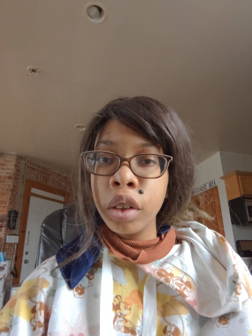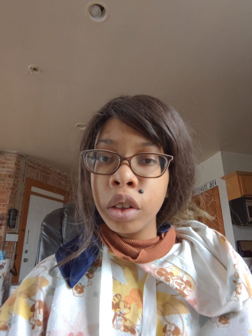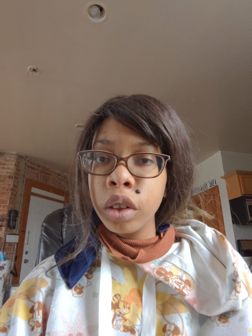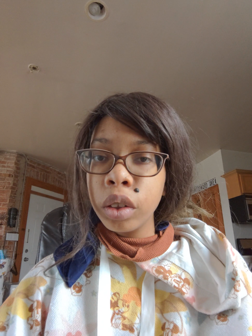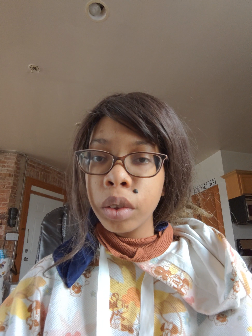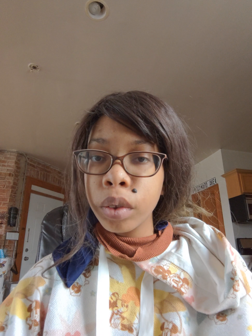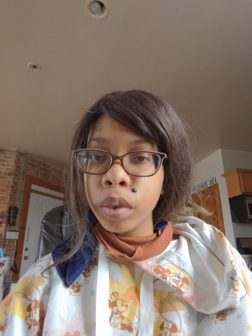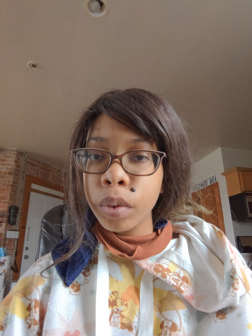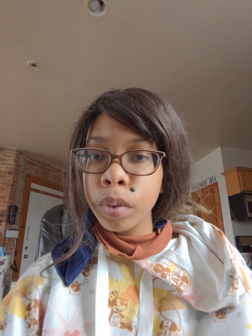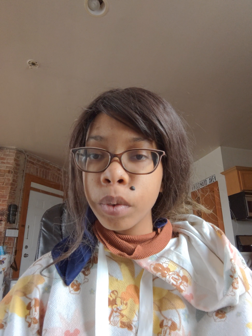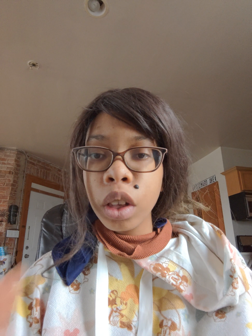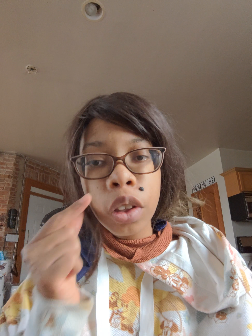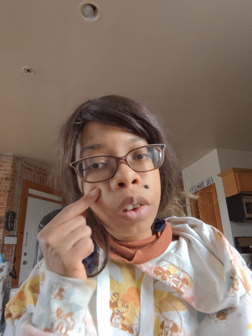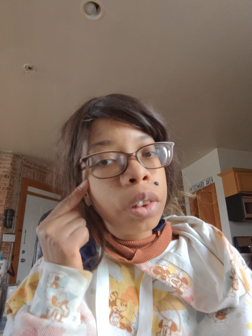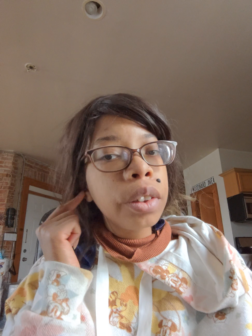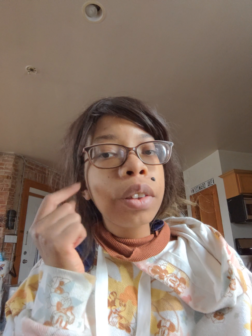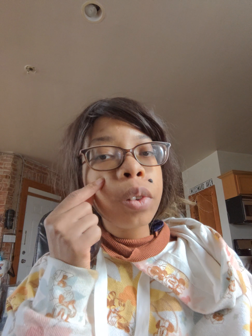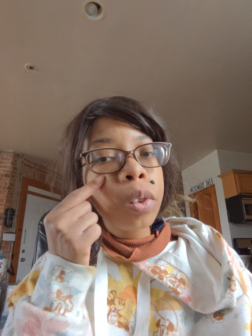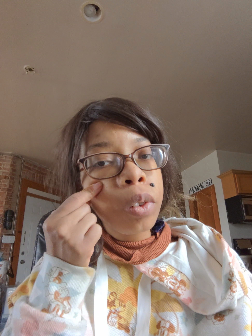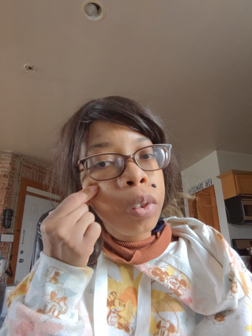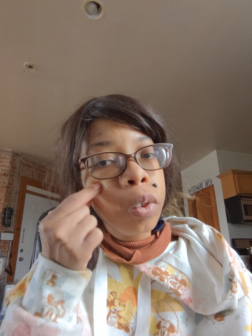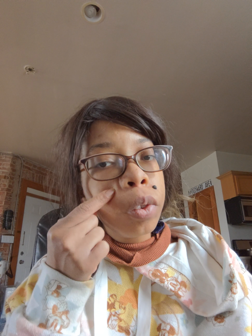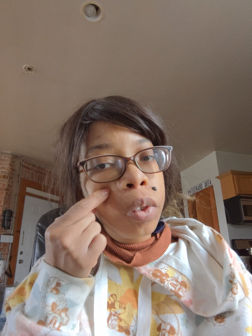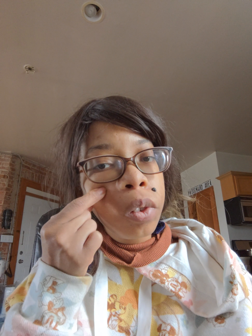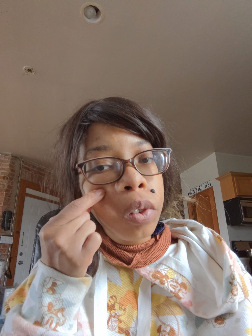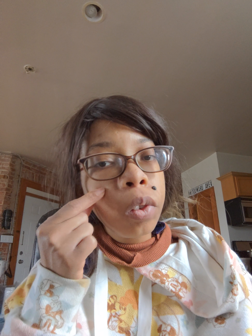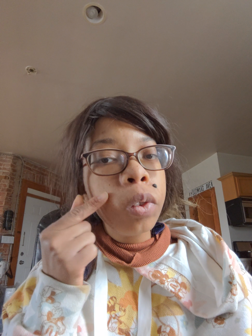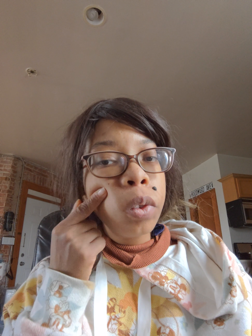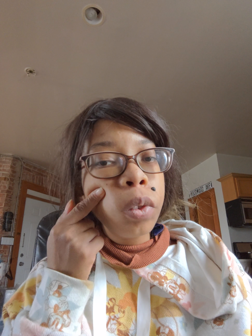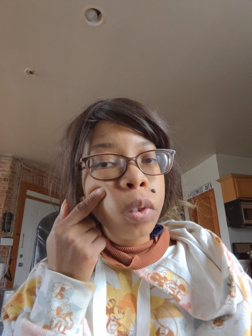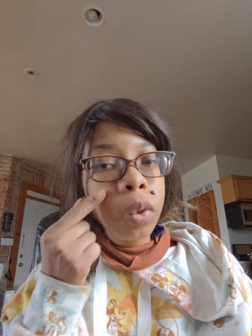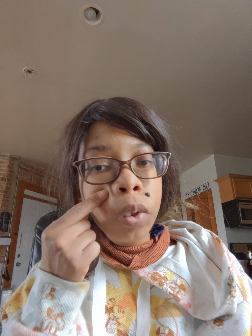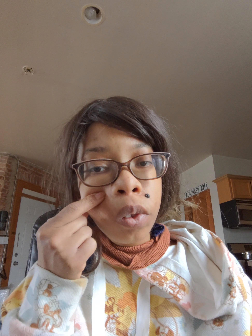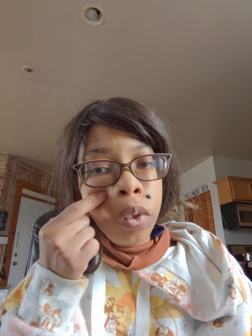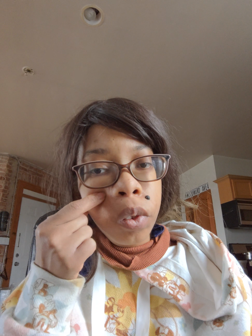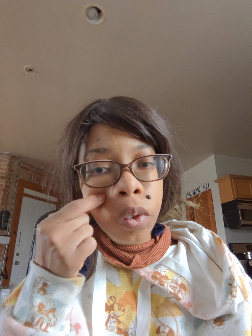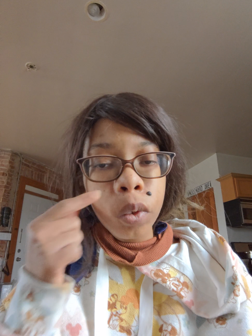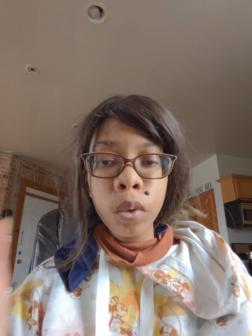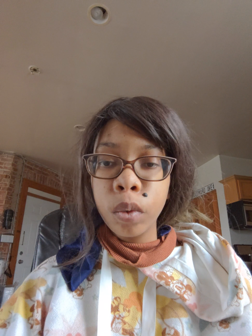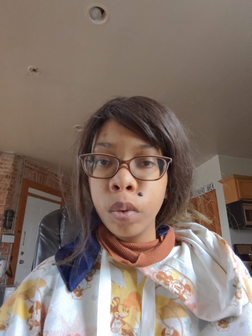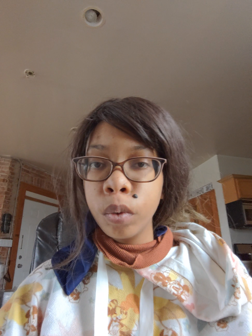cheek